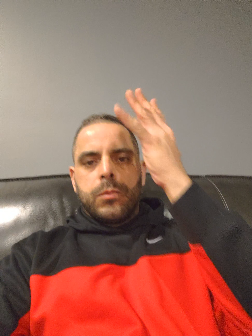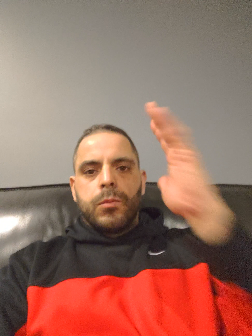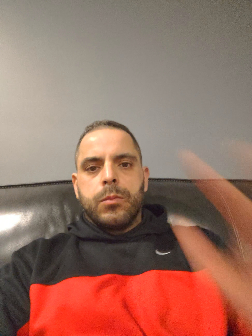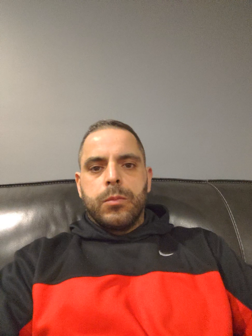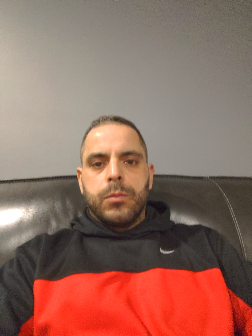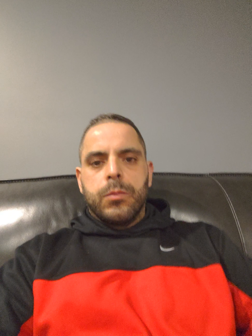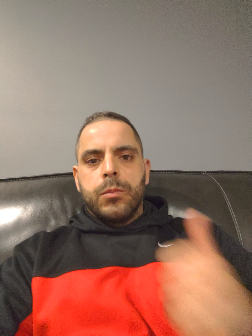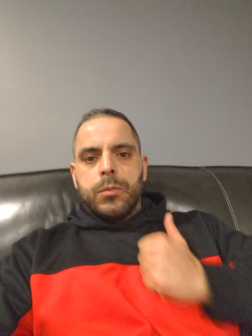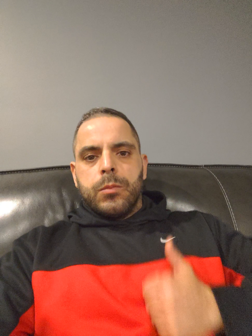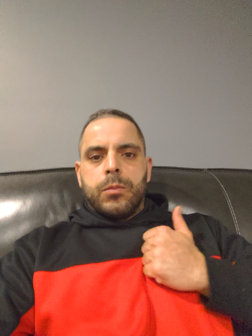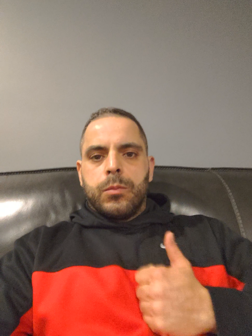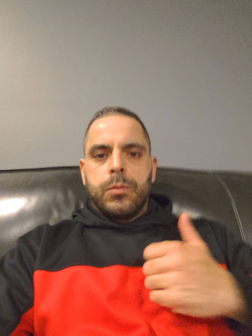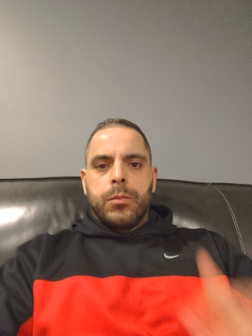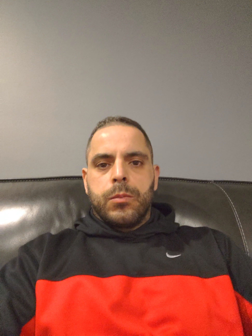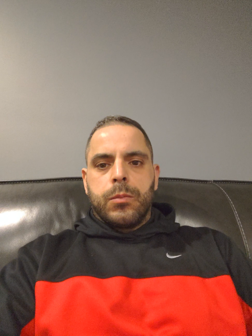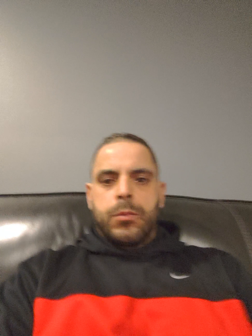bath